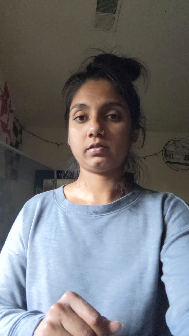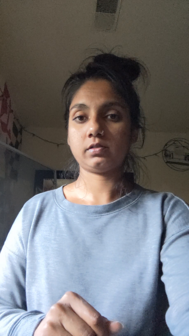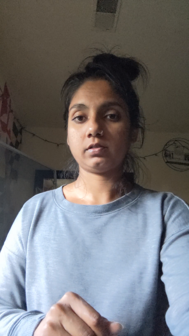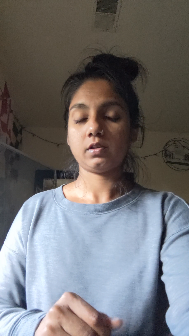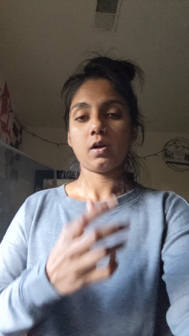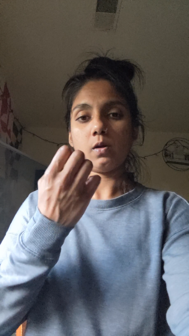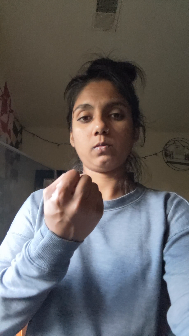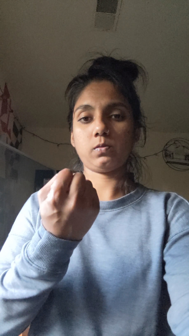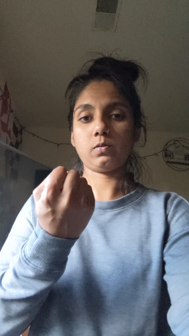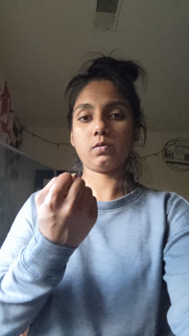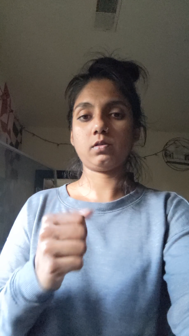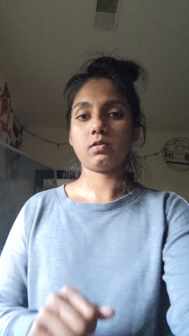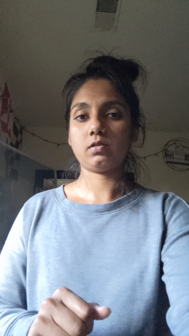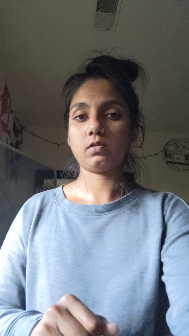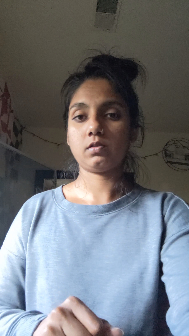hold